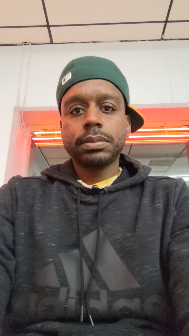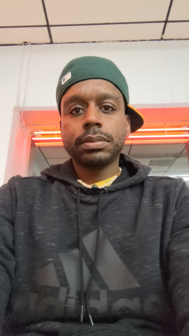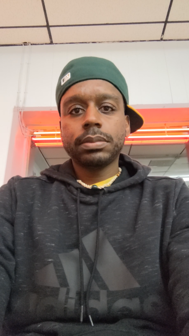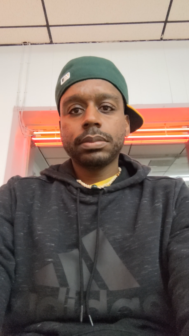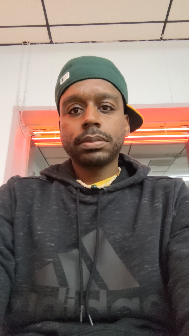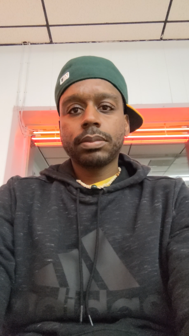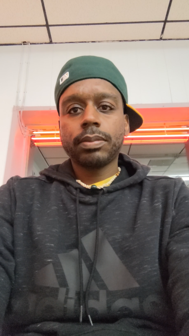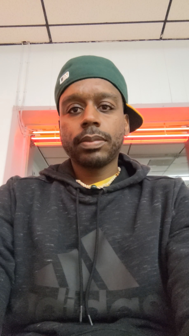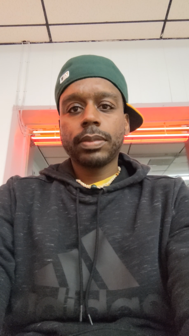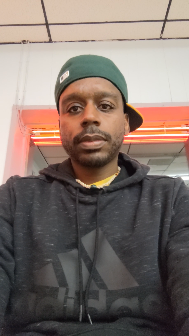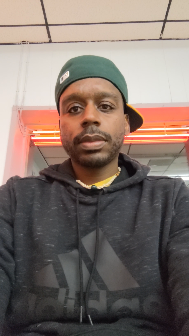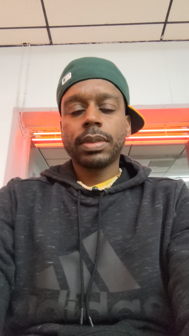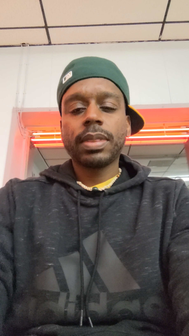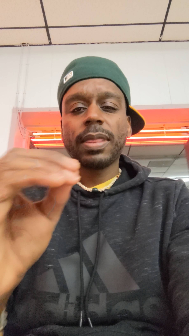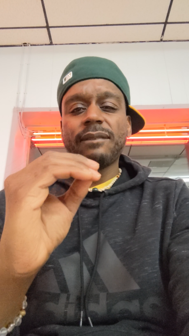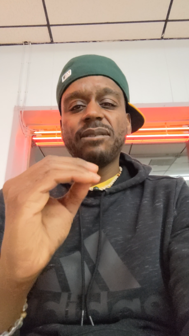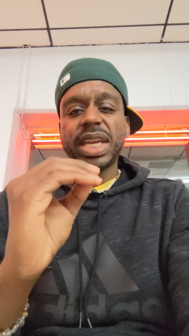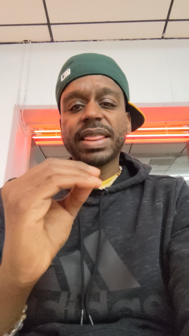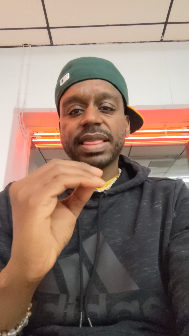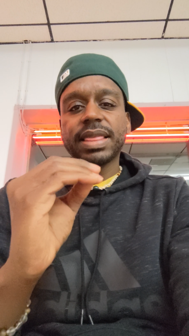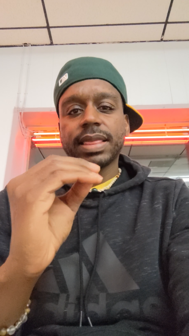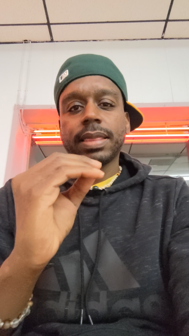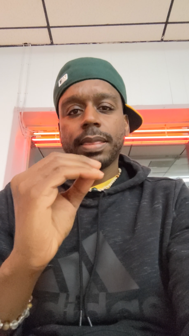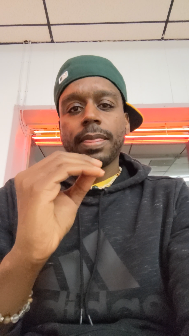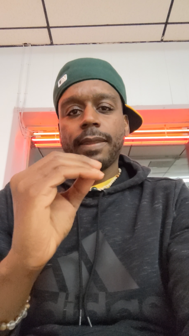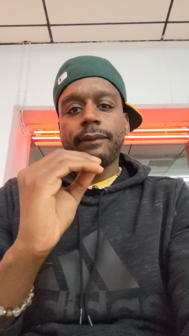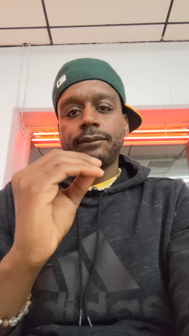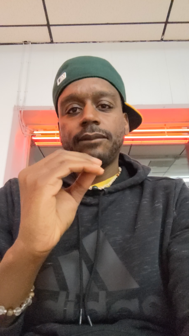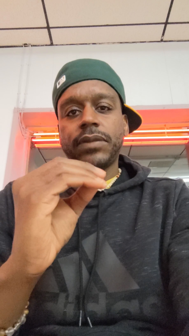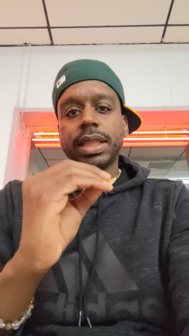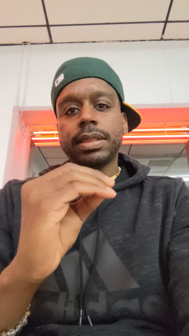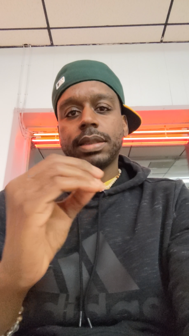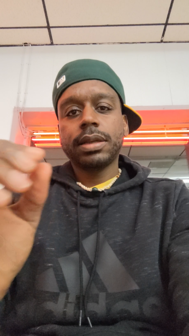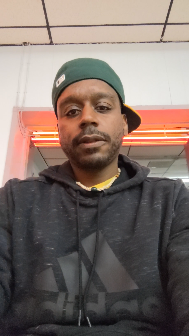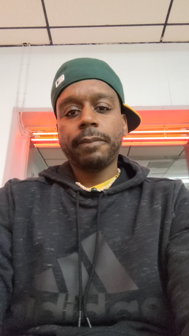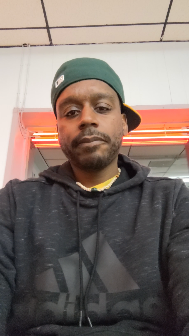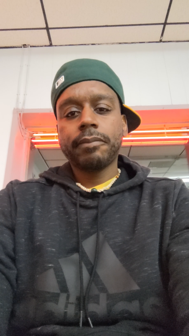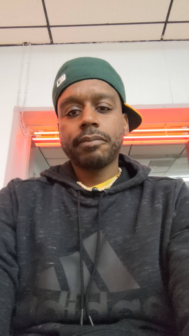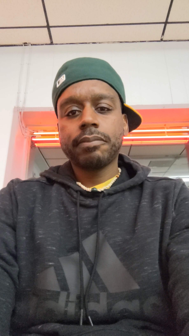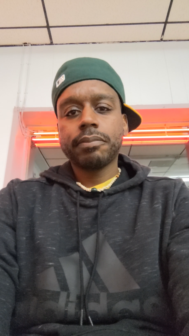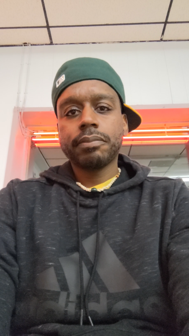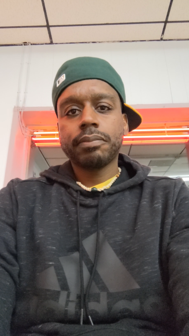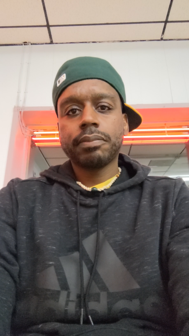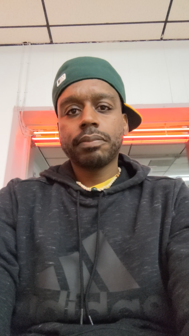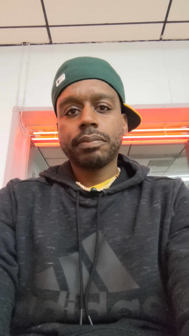fix